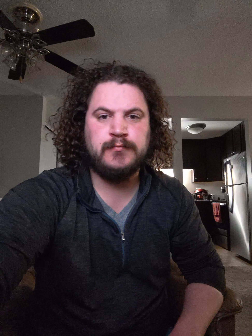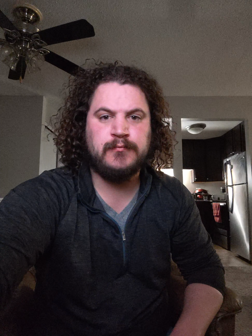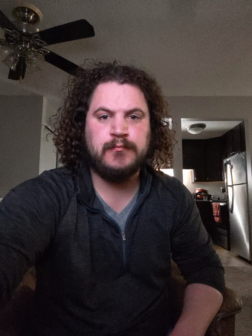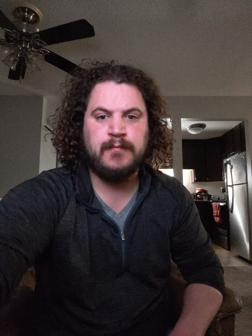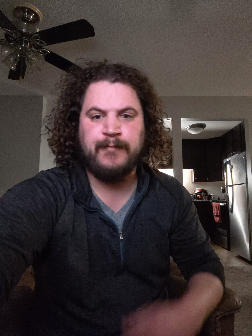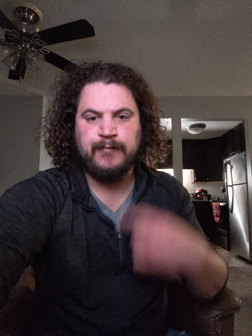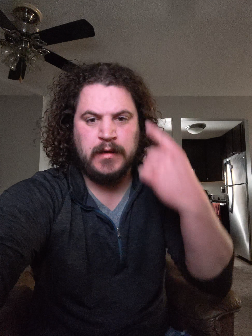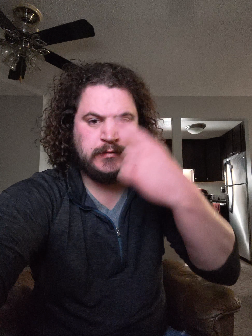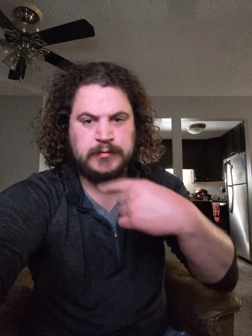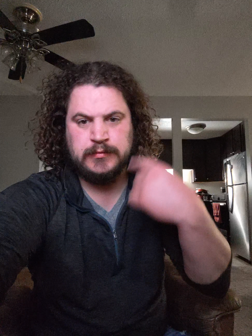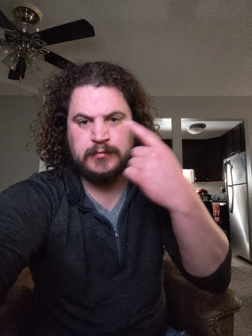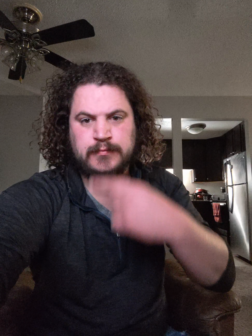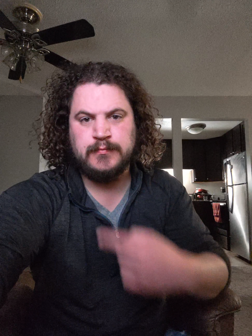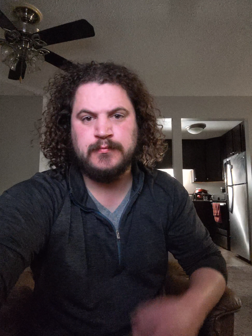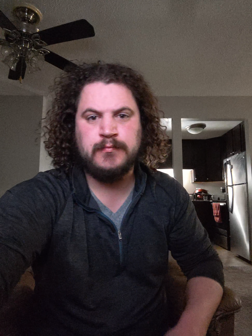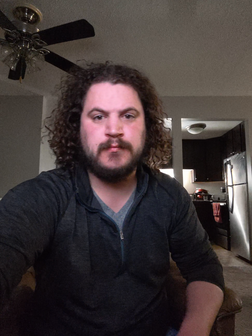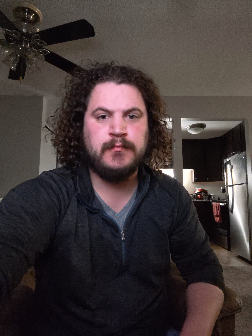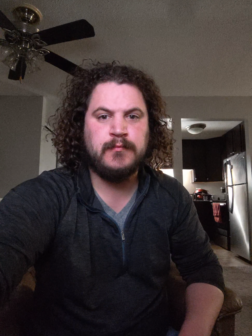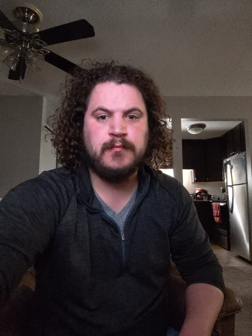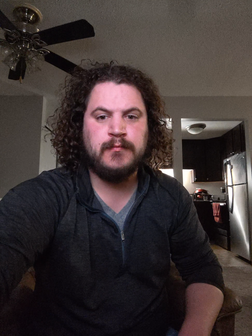face